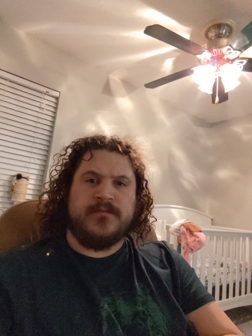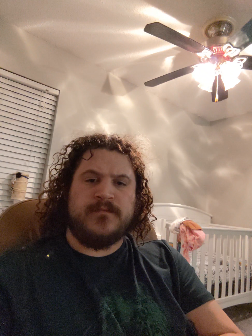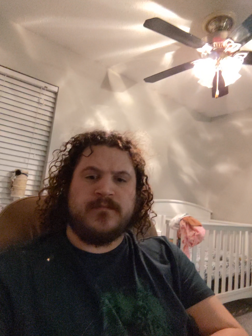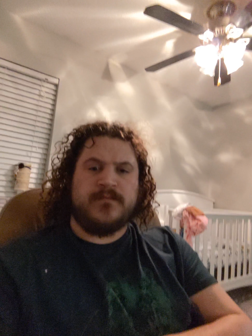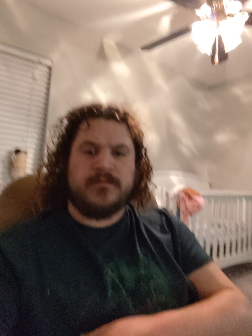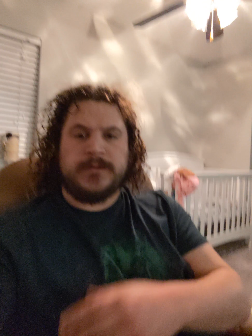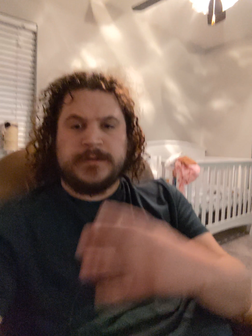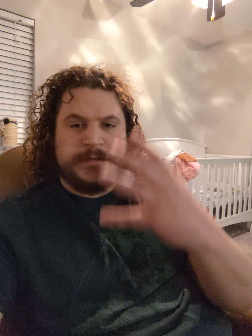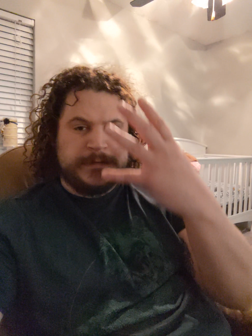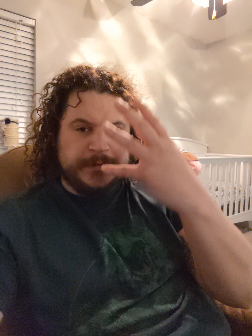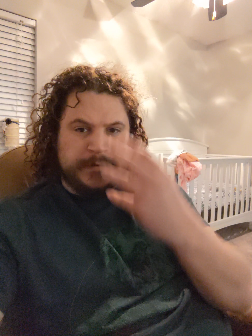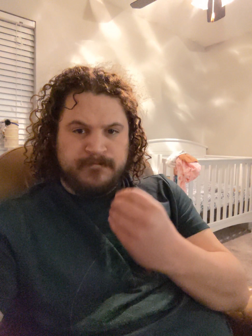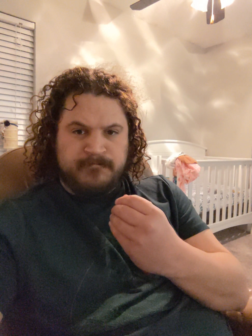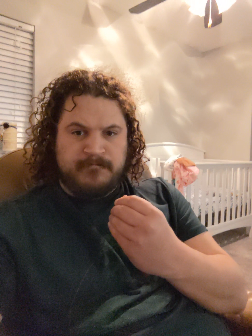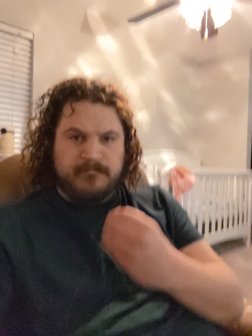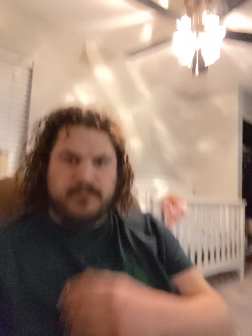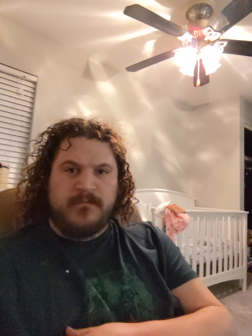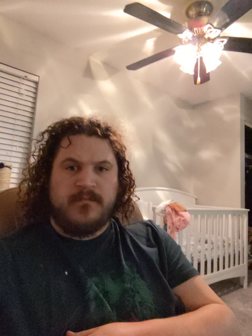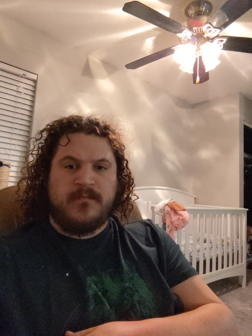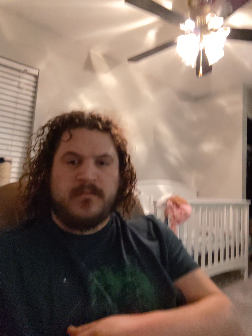sleep